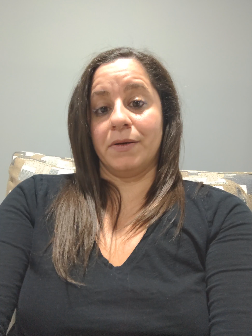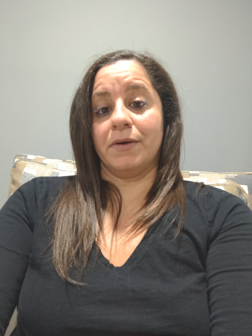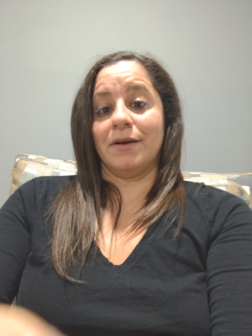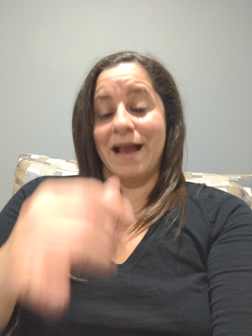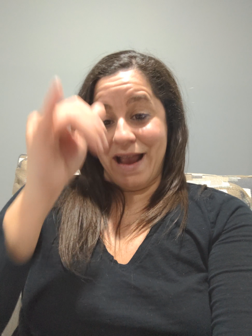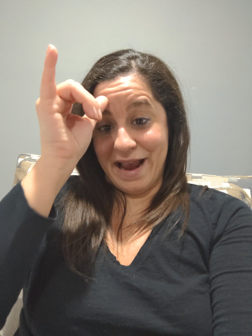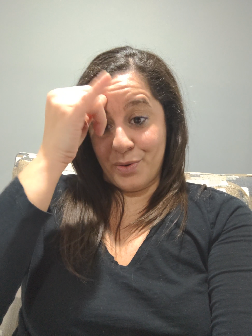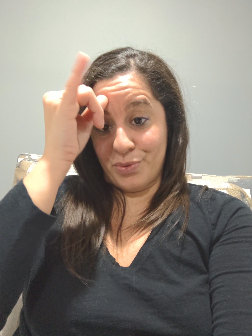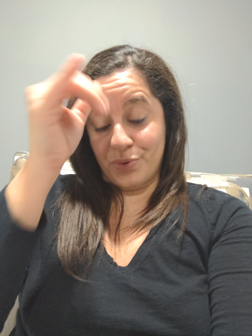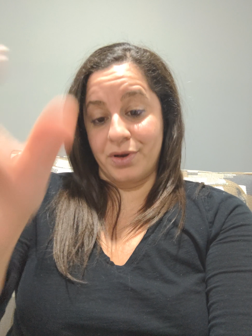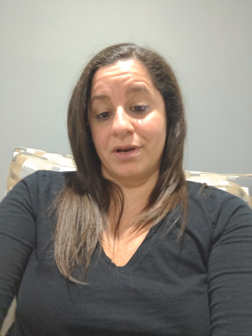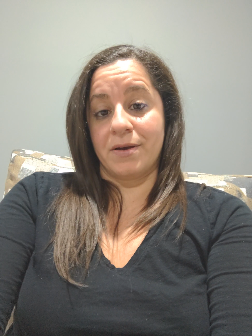cow